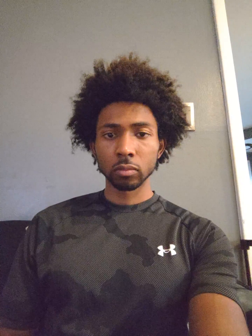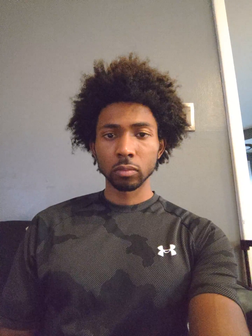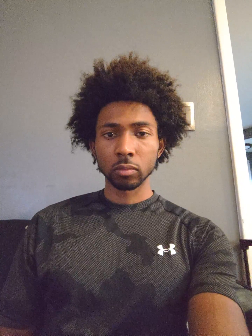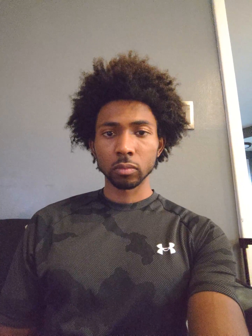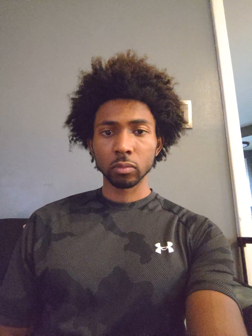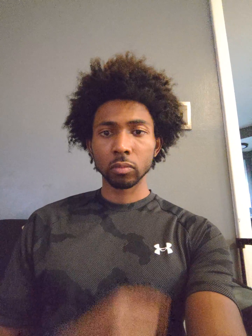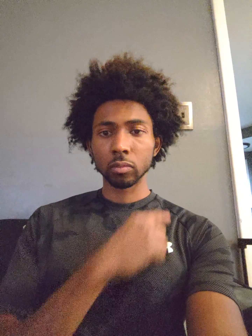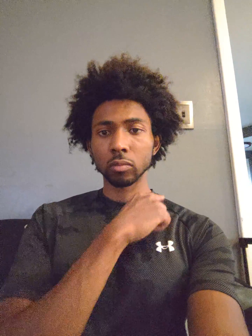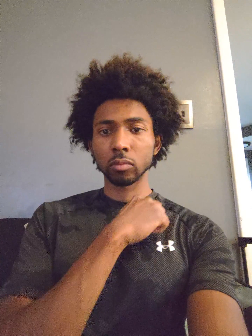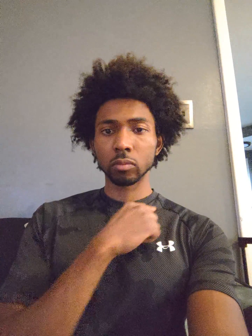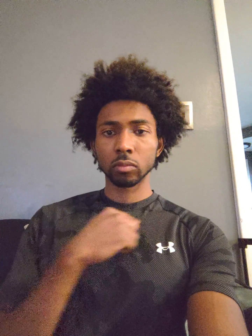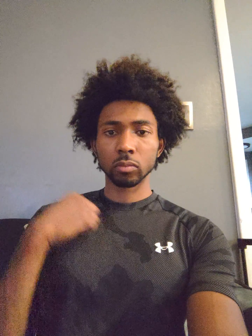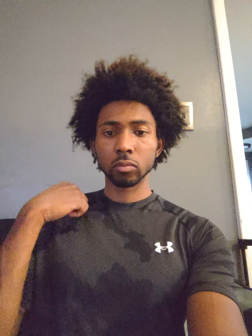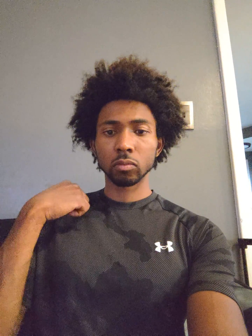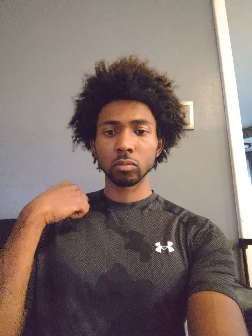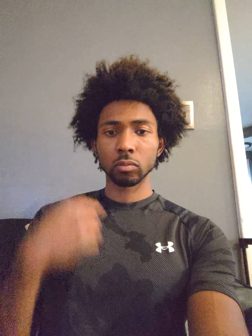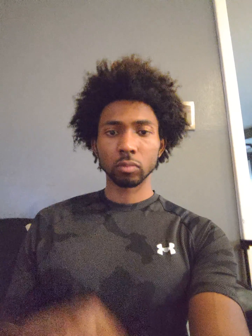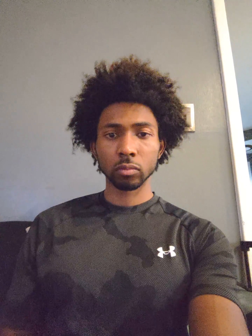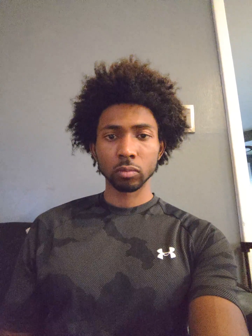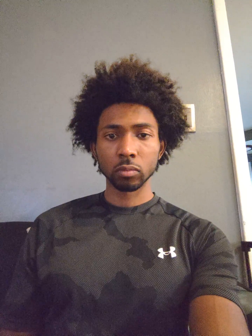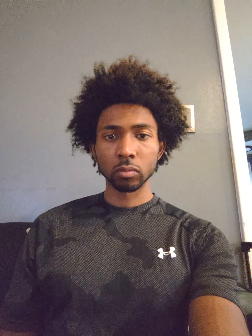necklace